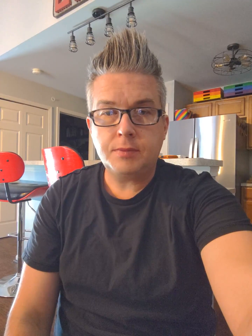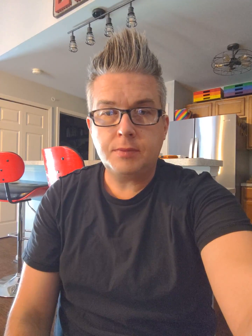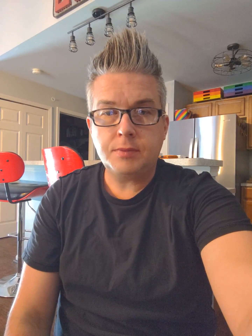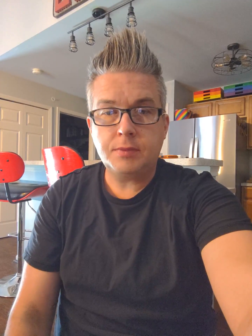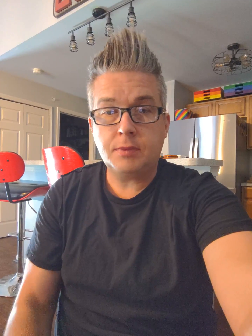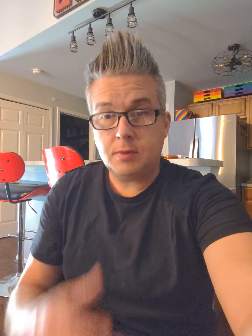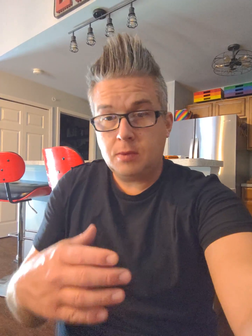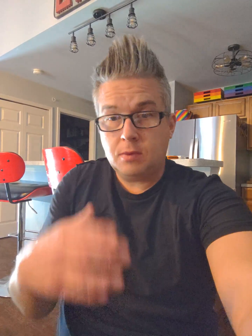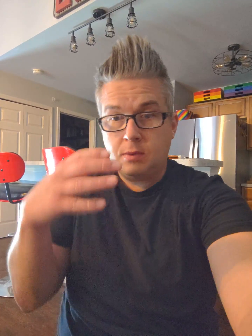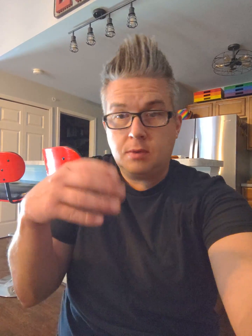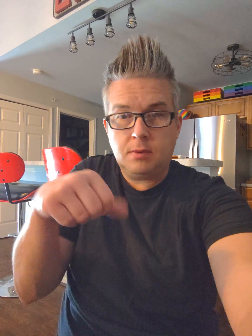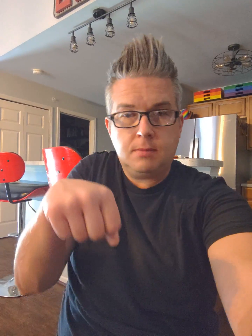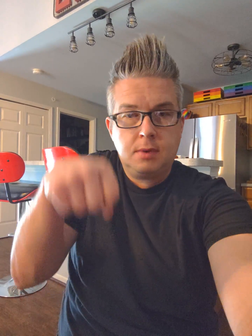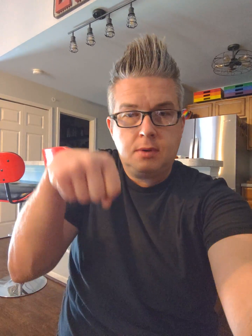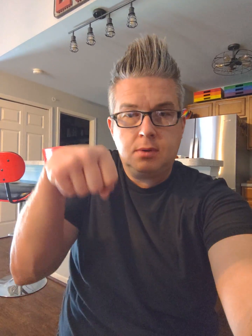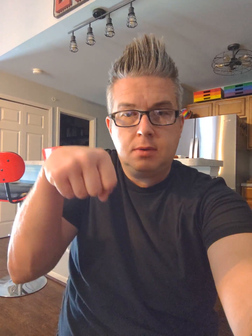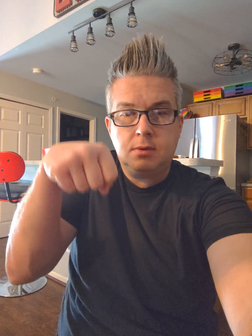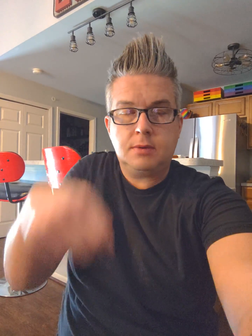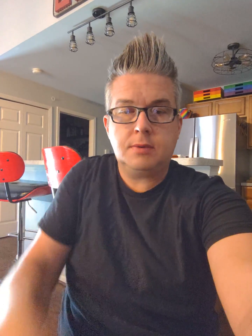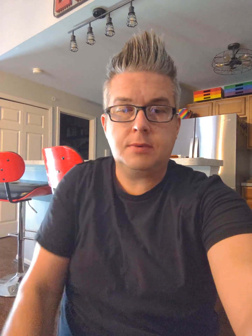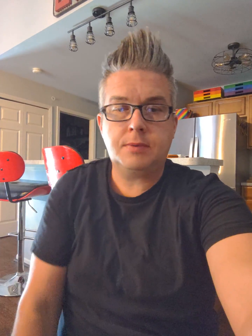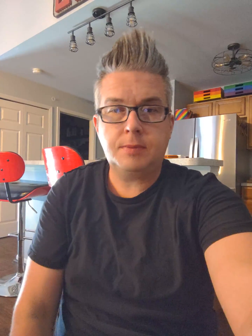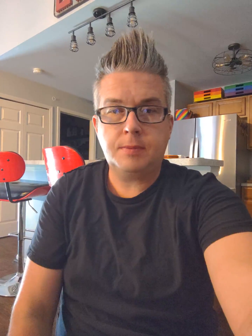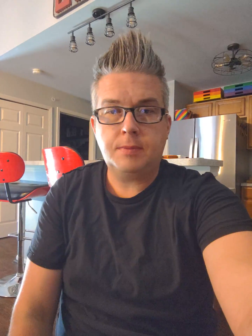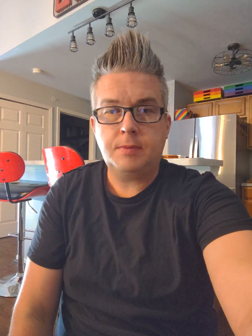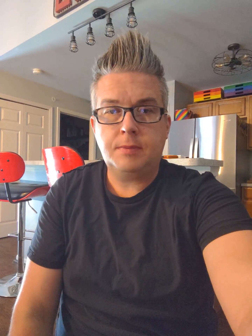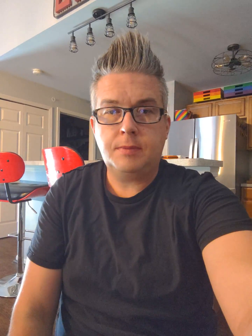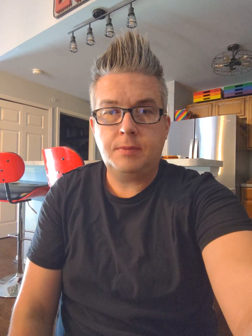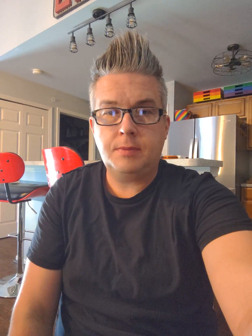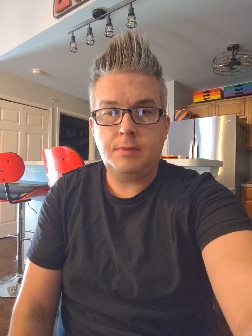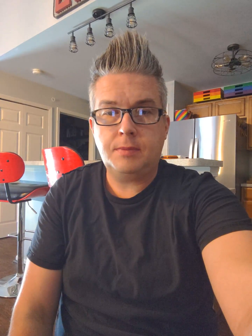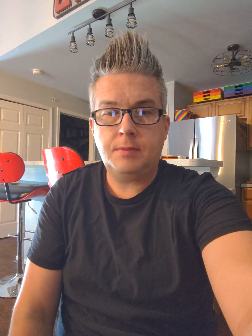bucket